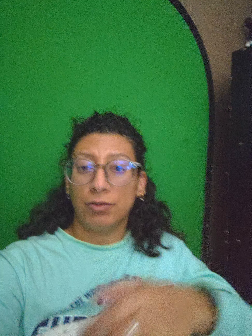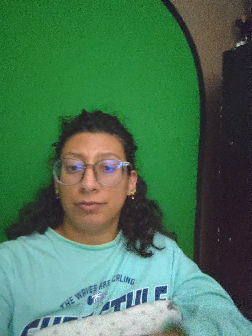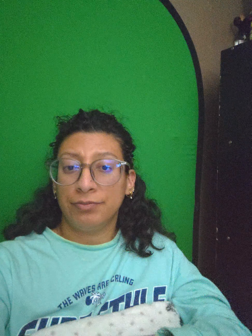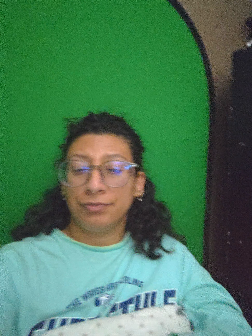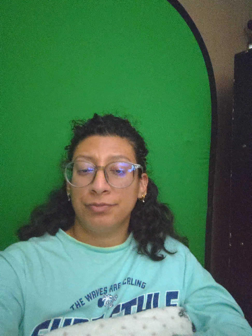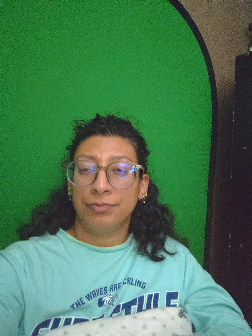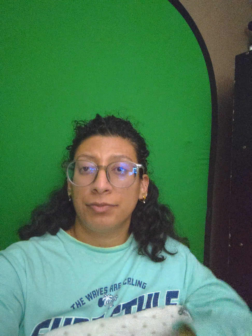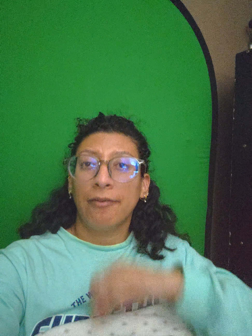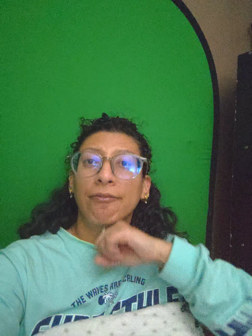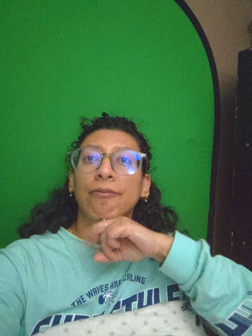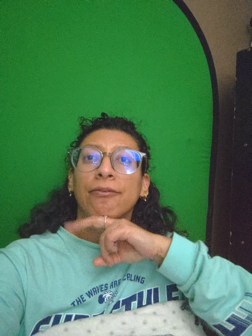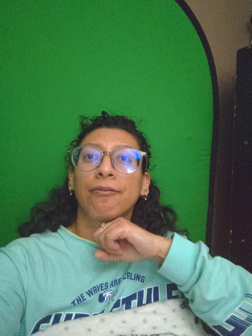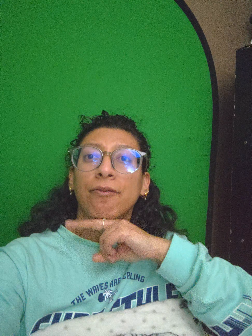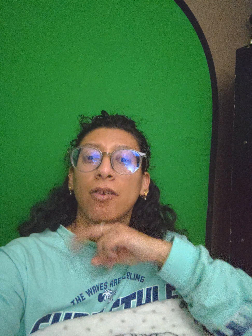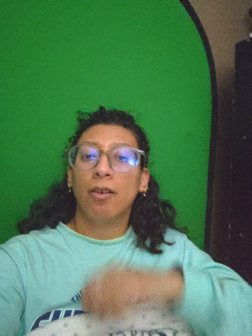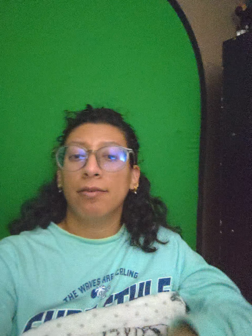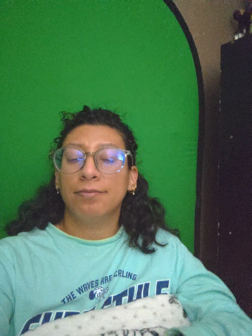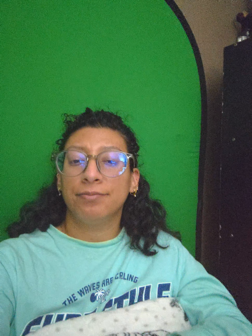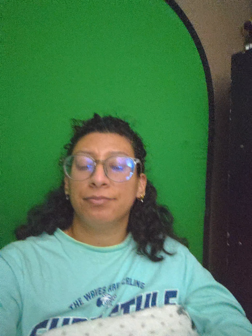frog